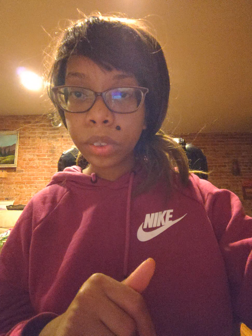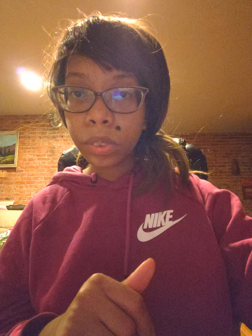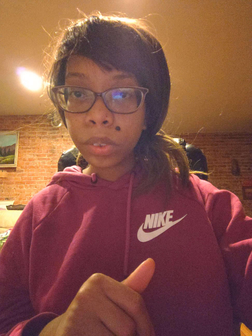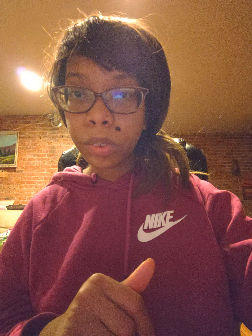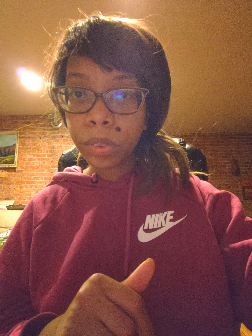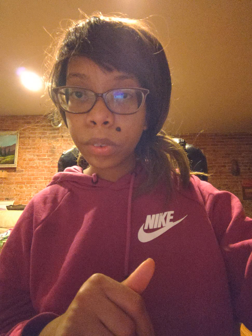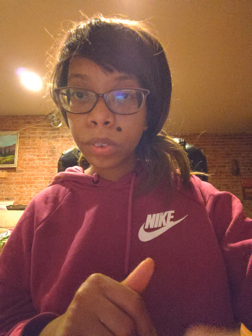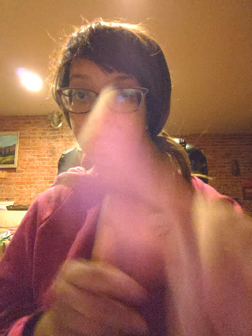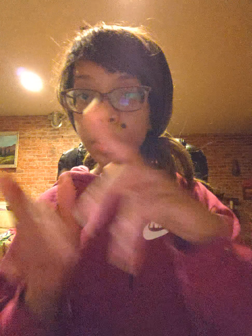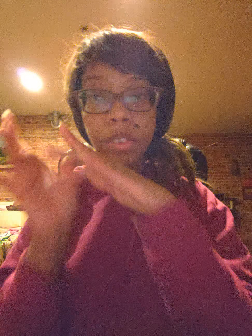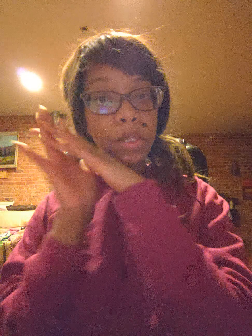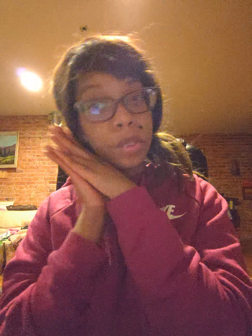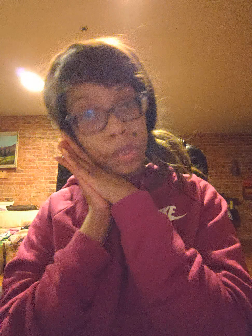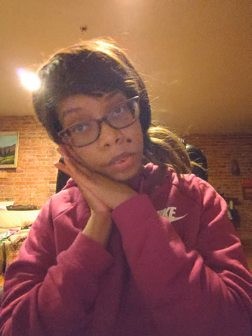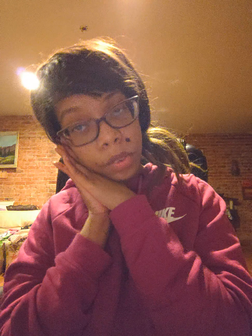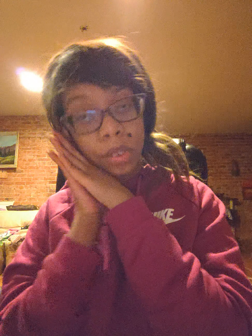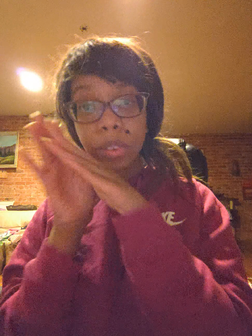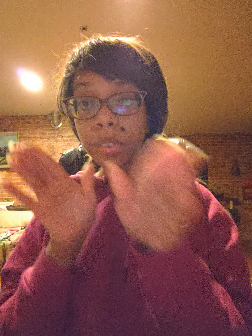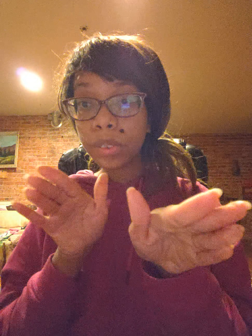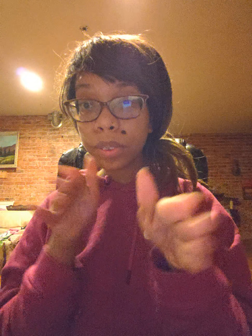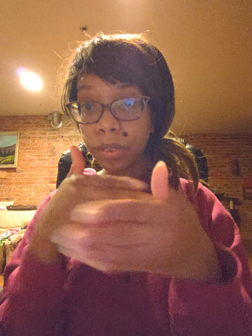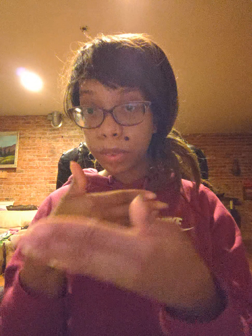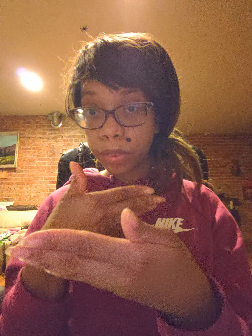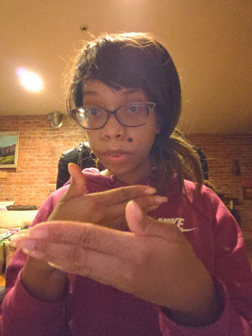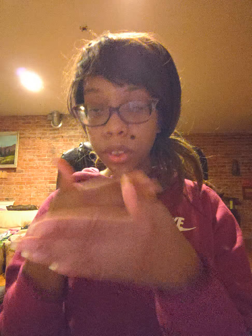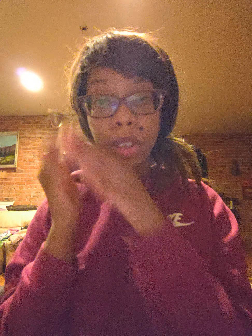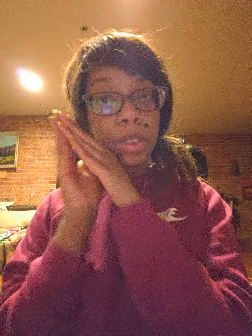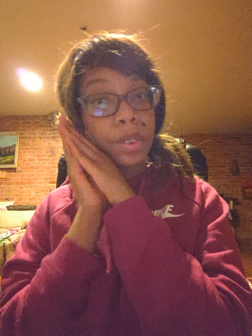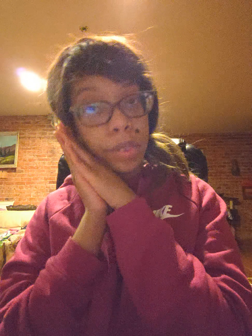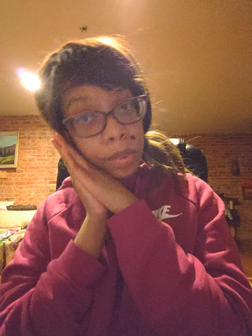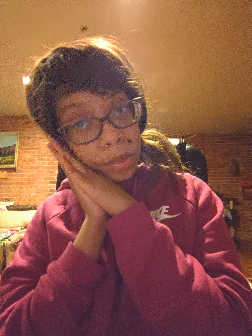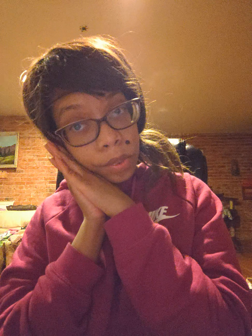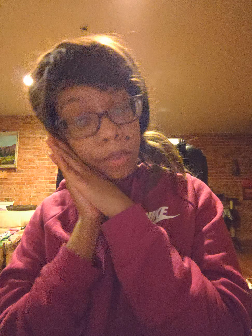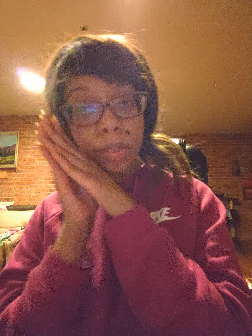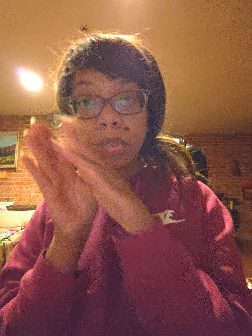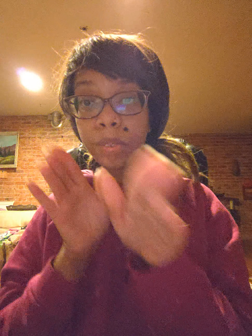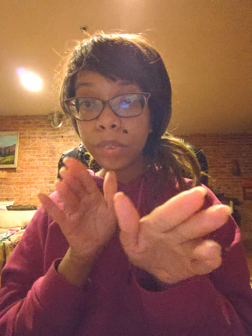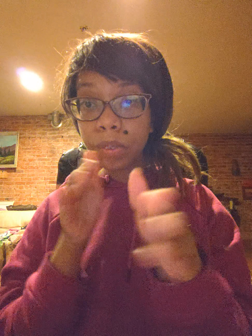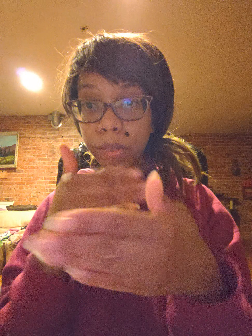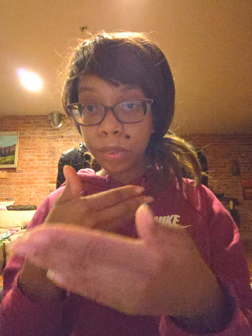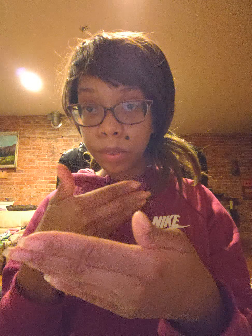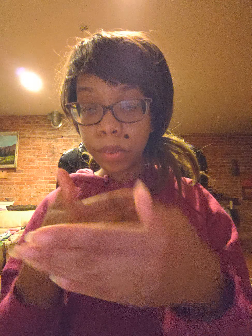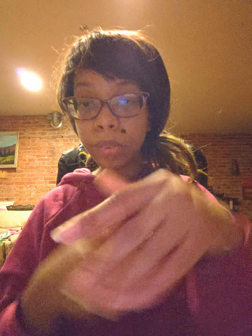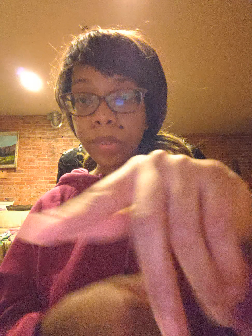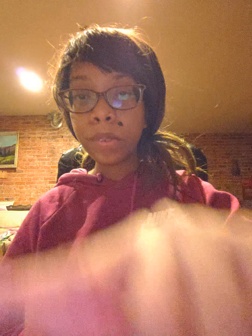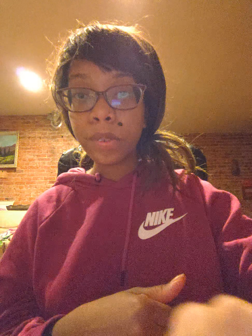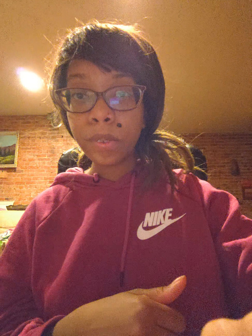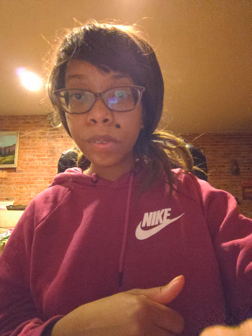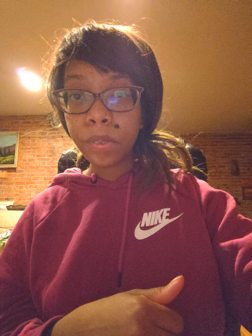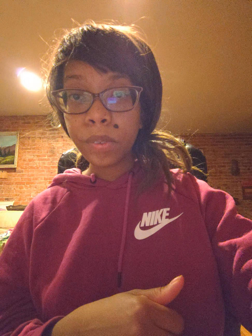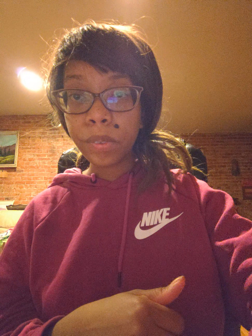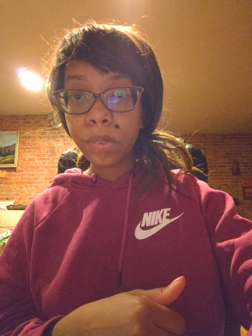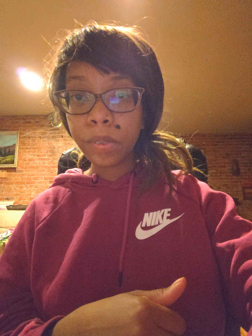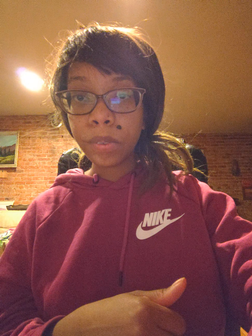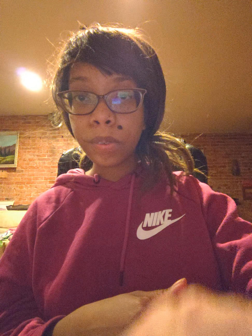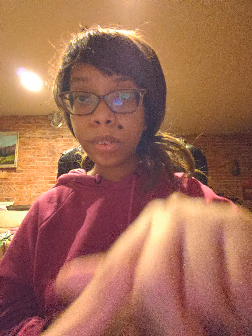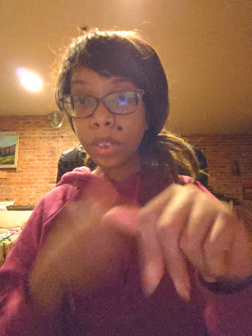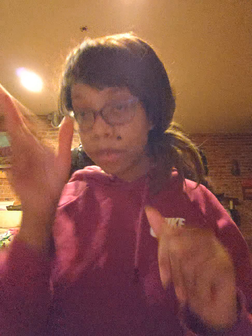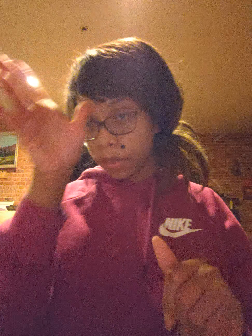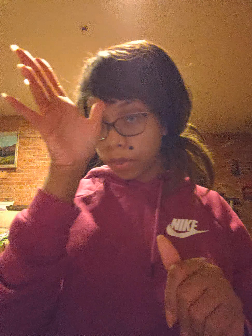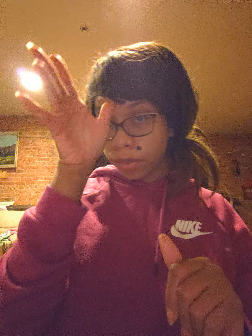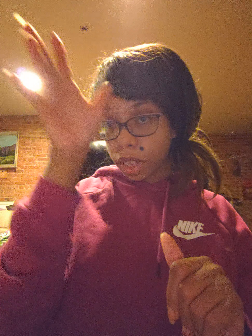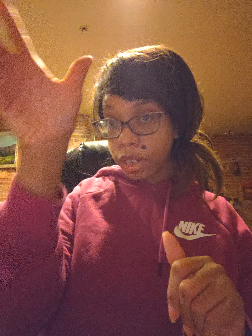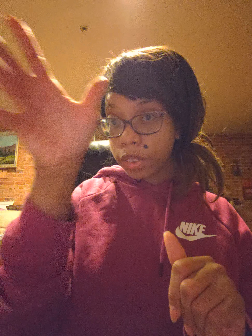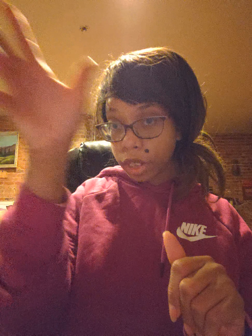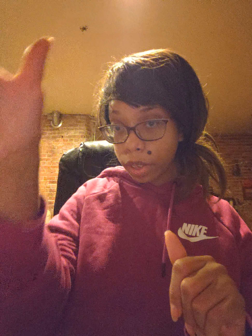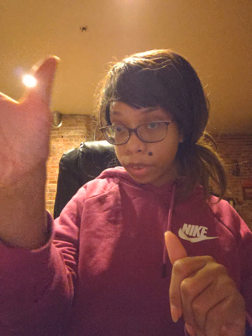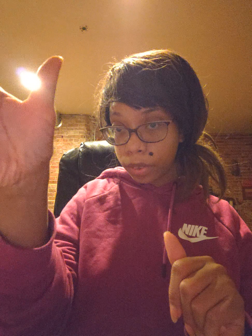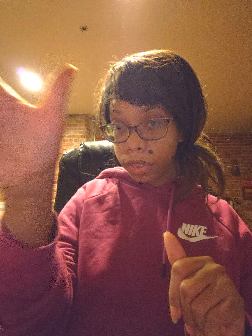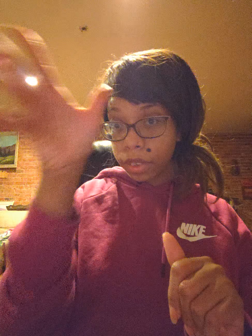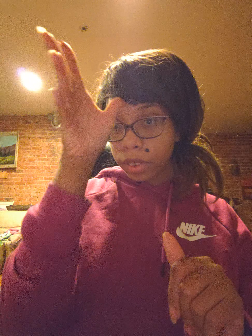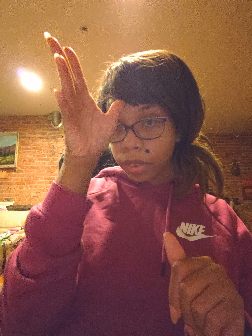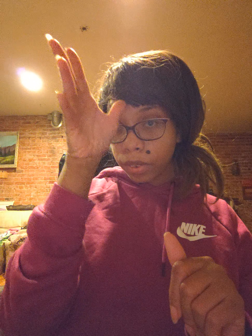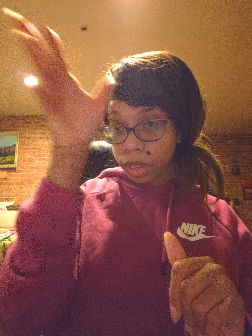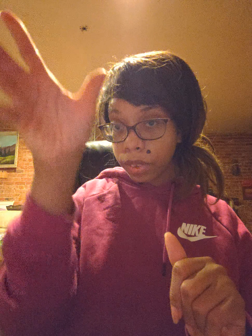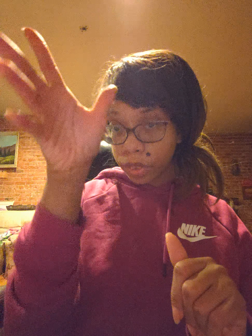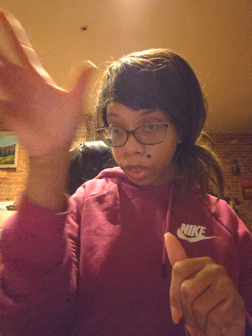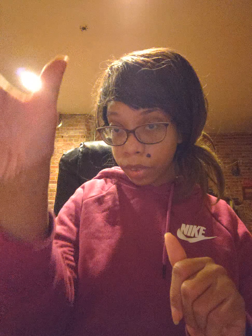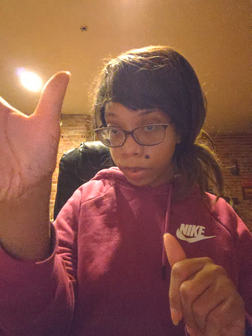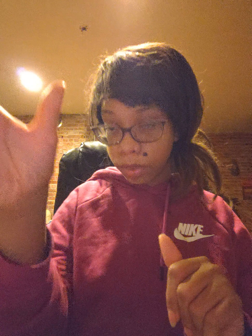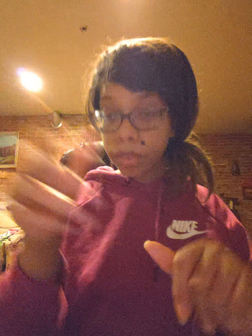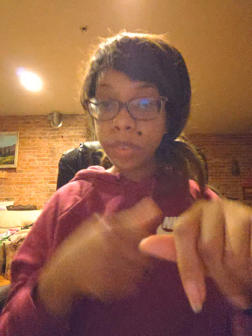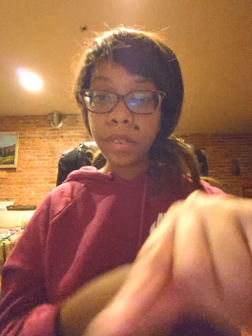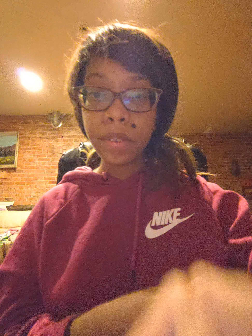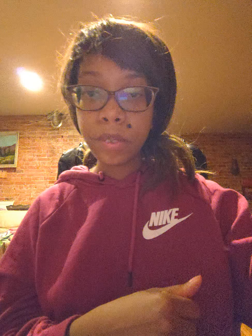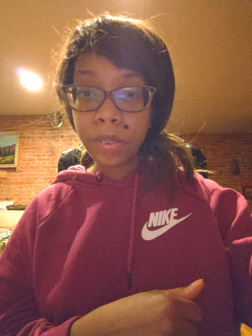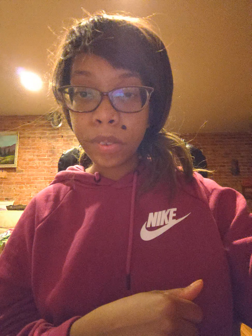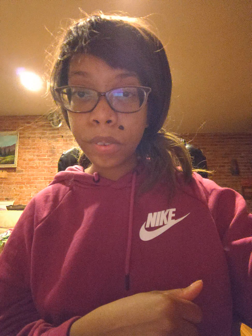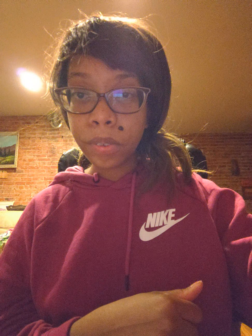grandpa